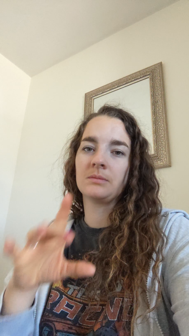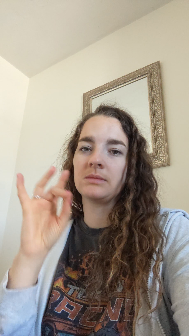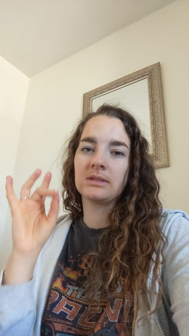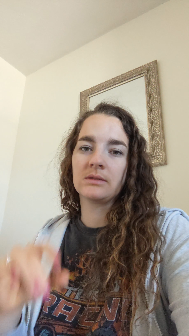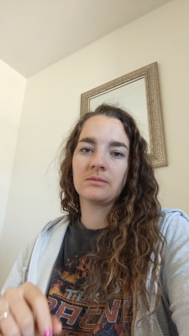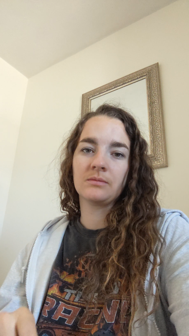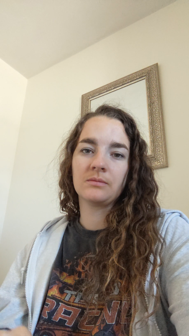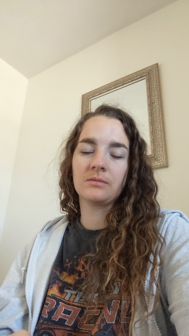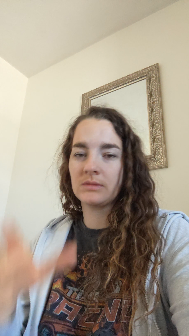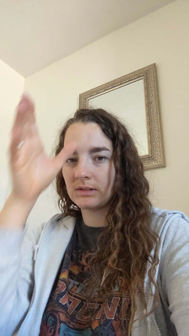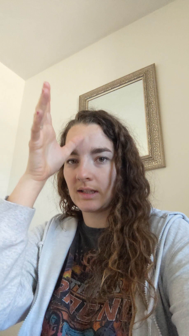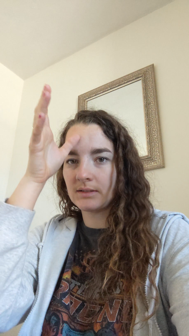daddy